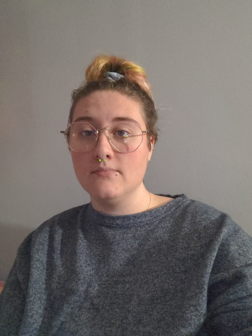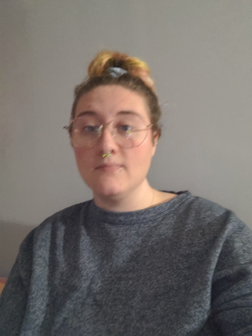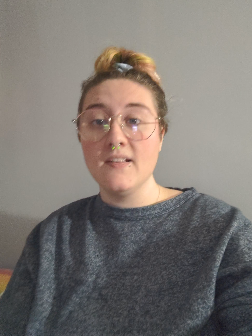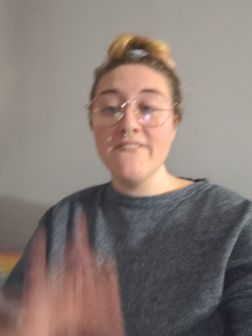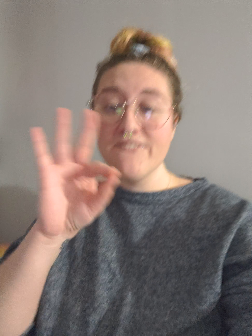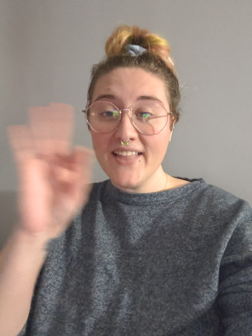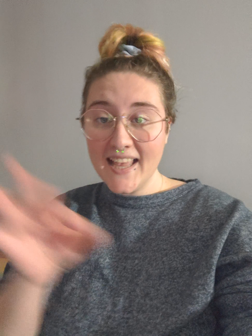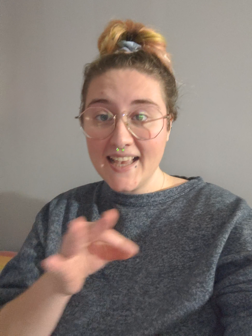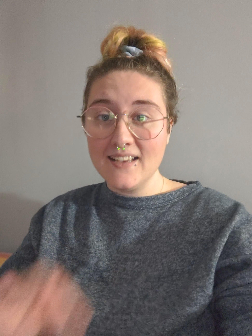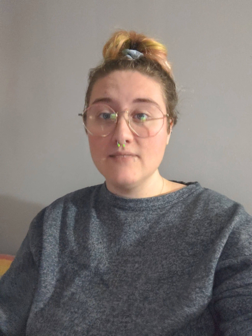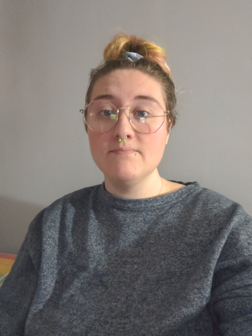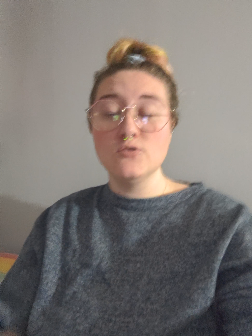feet